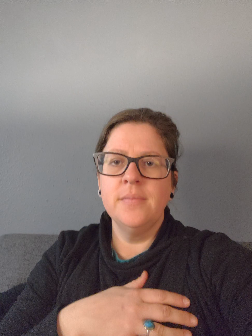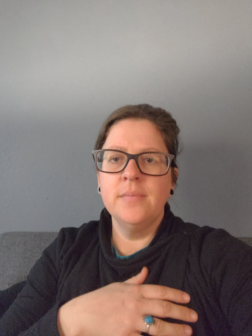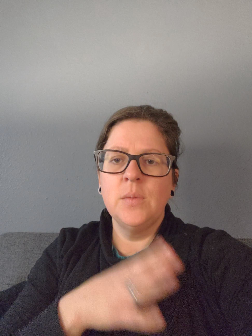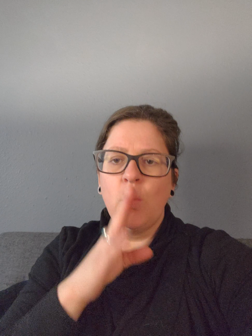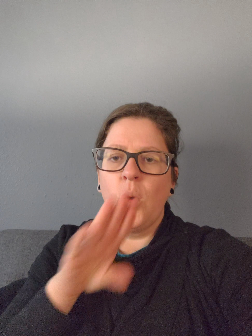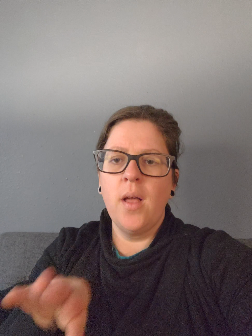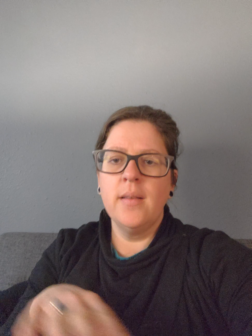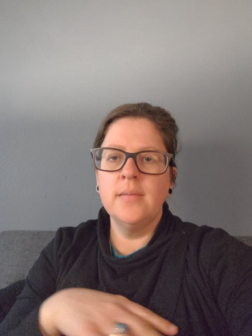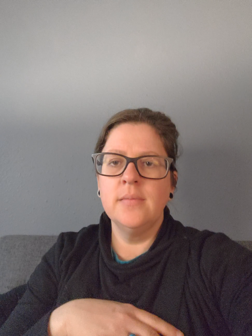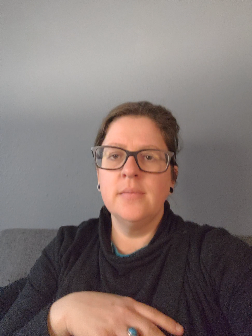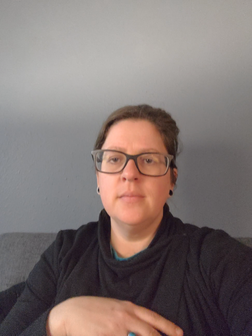quiet